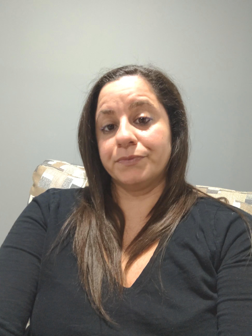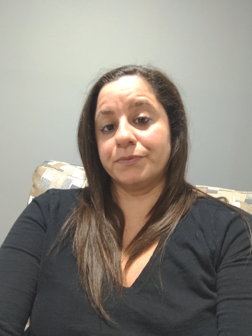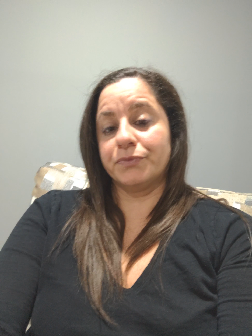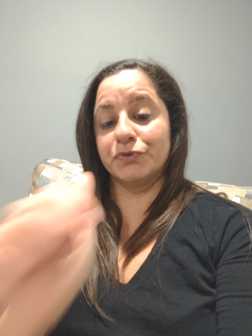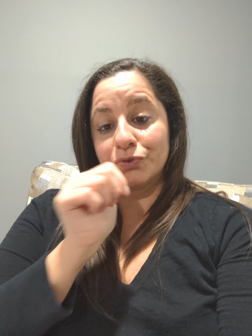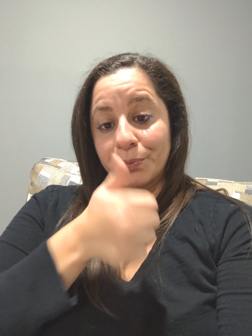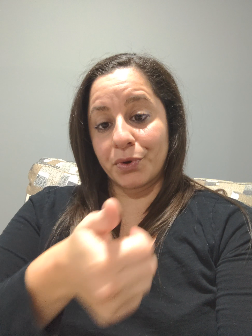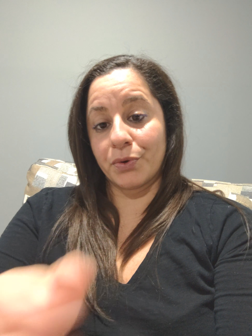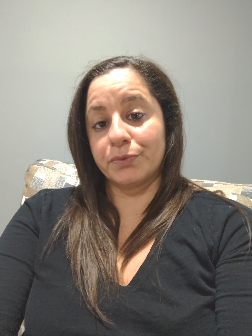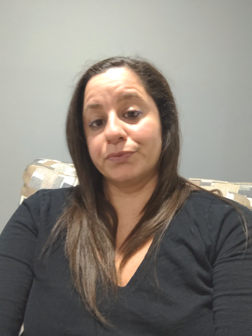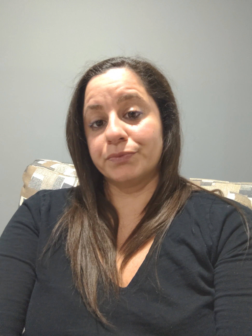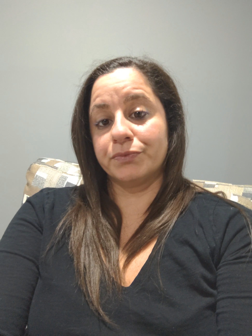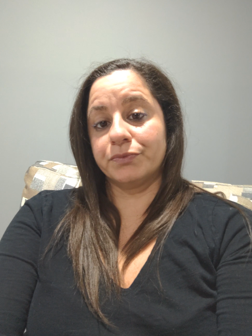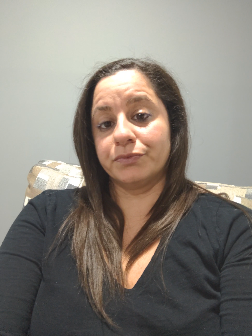tomorrow